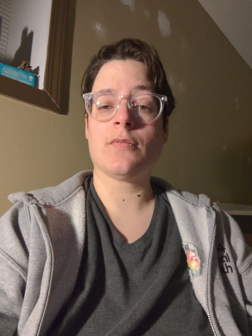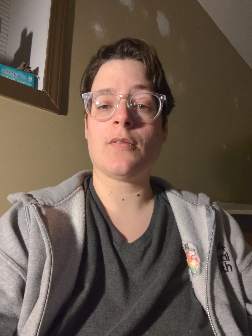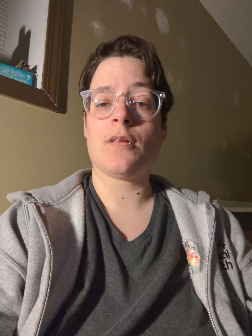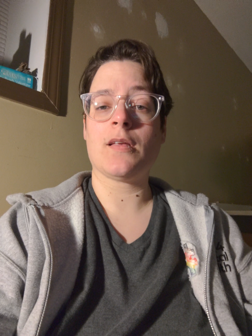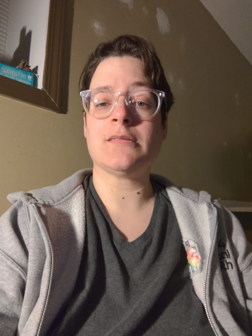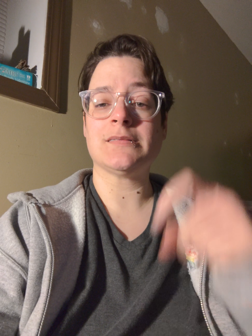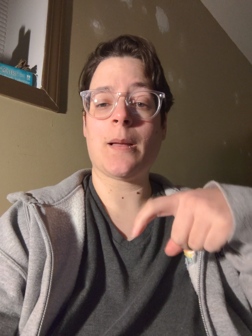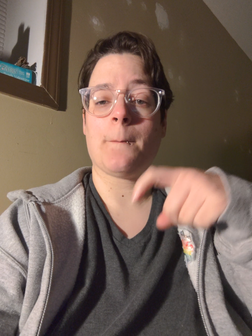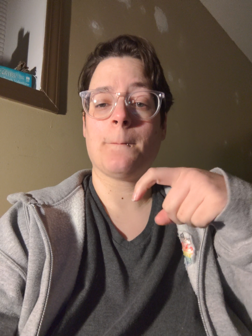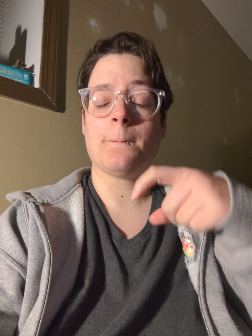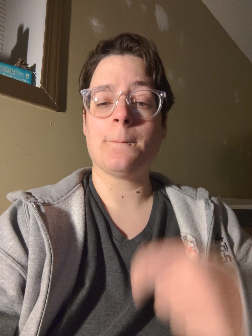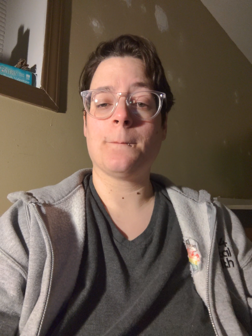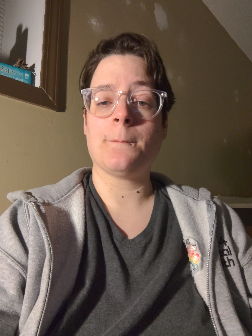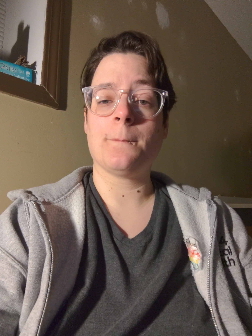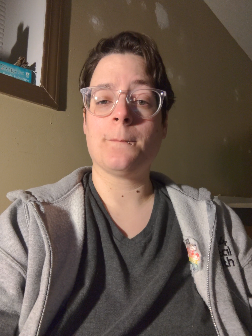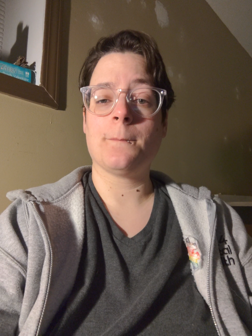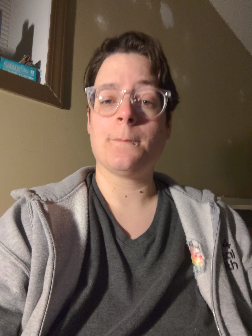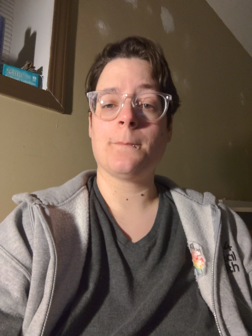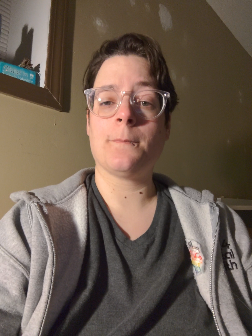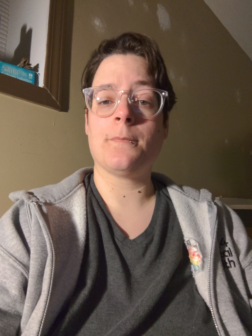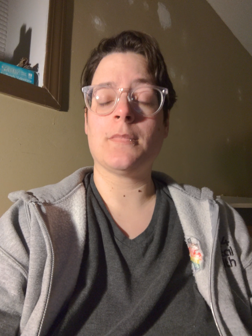time